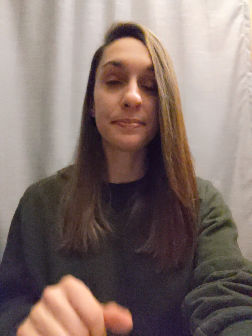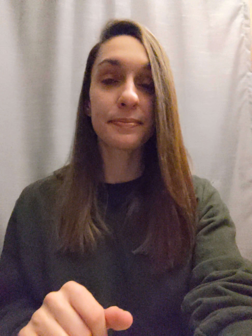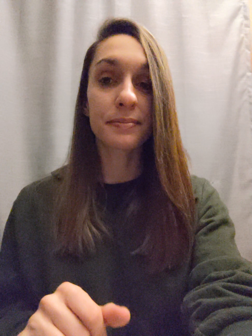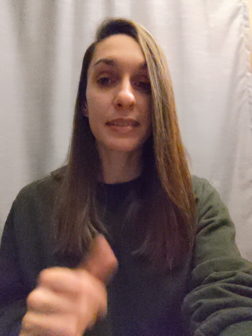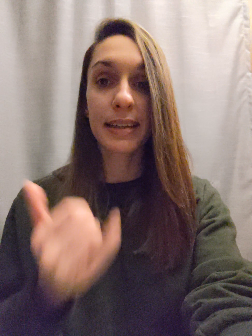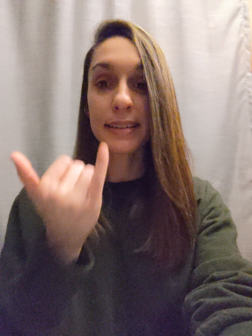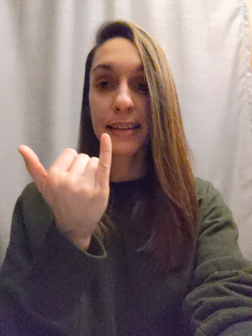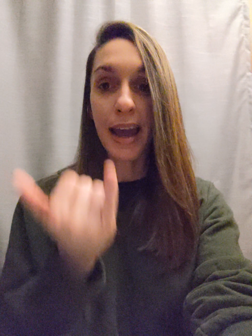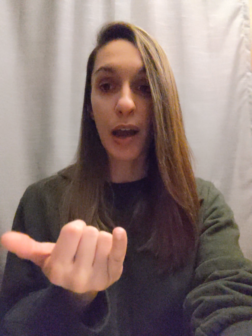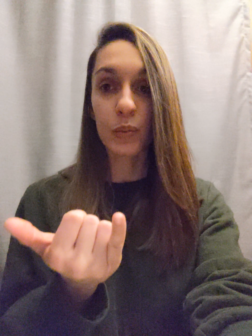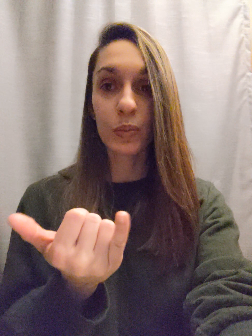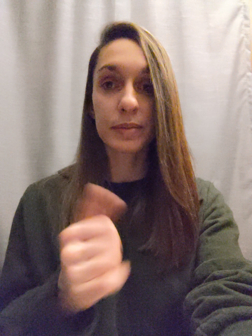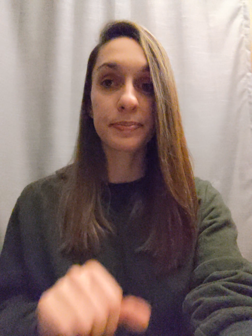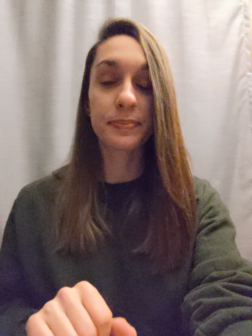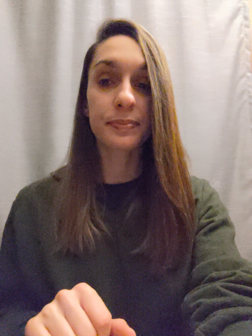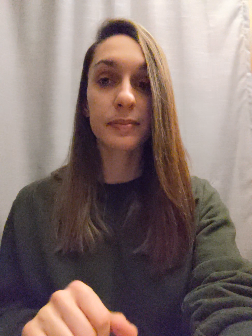now